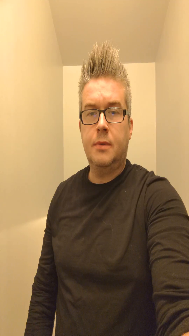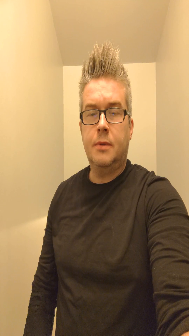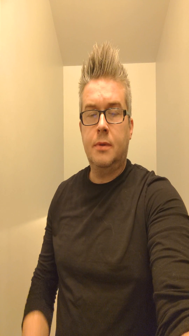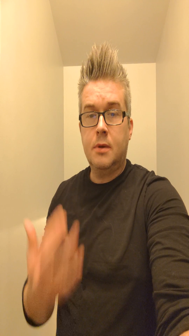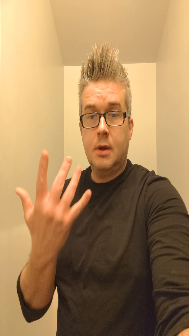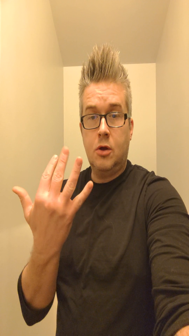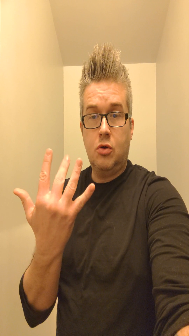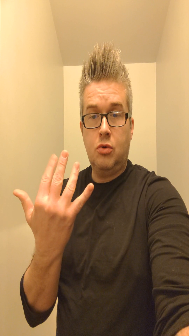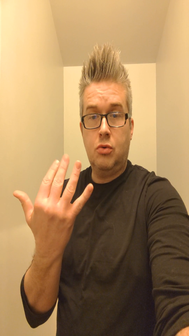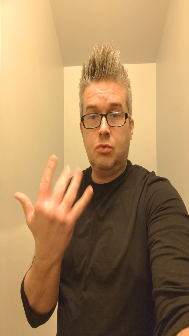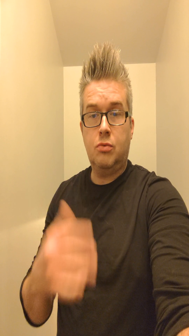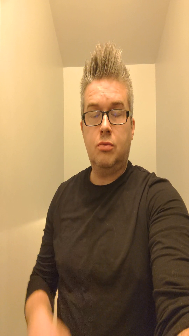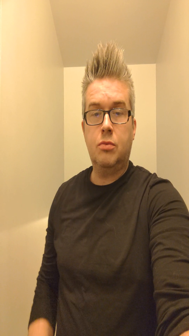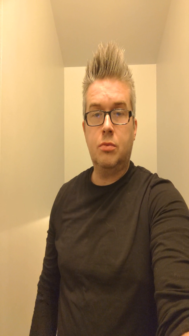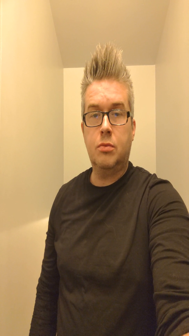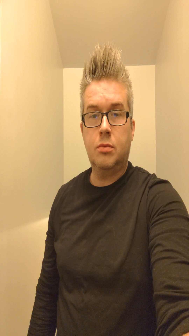finger